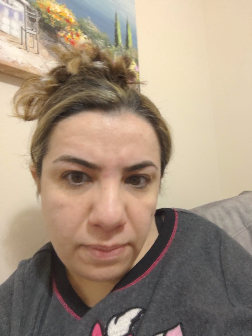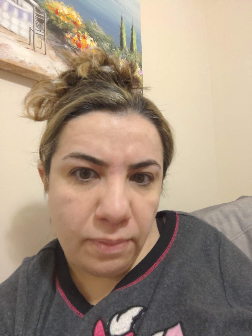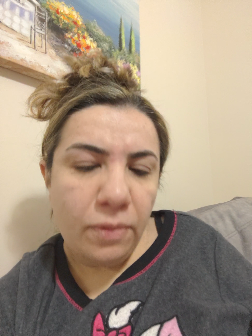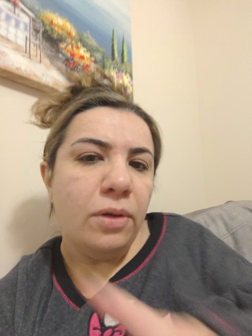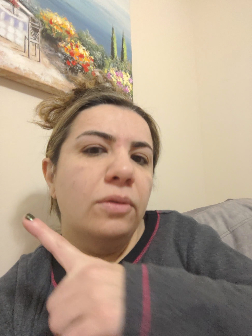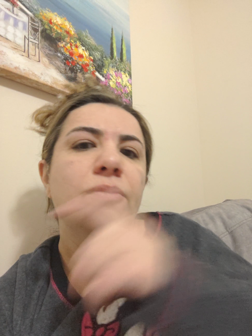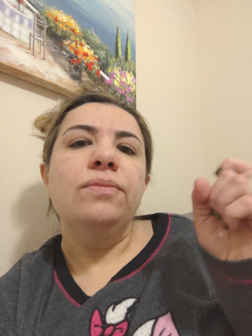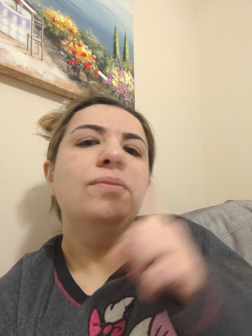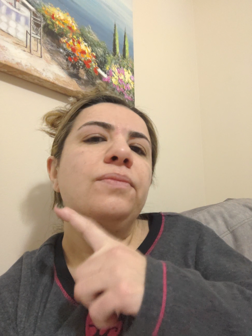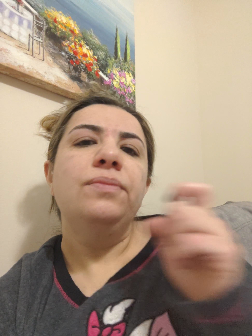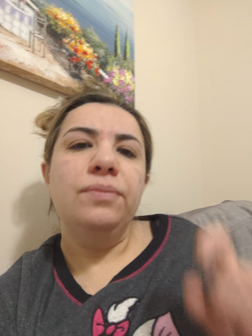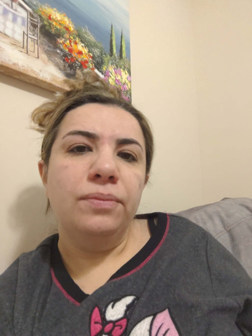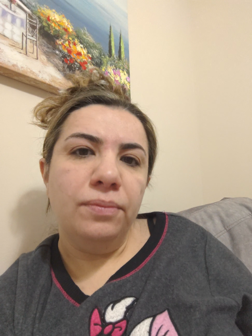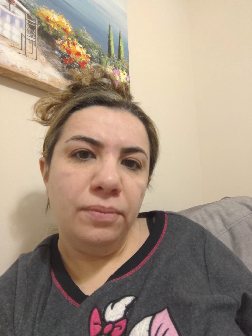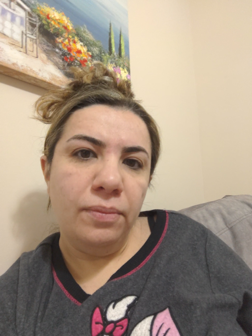dryer